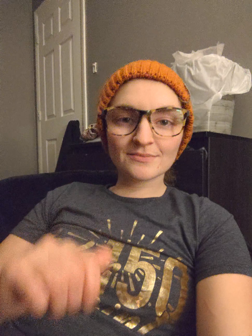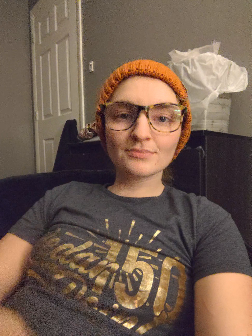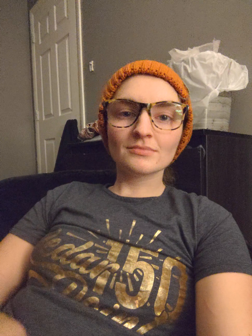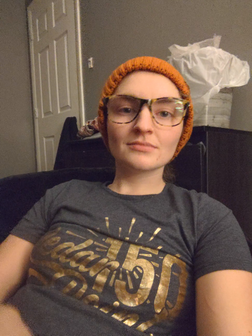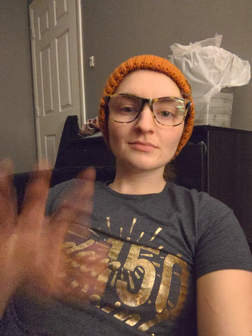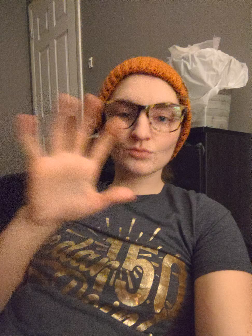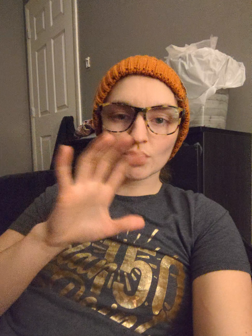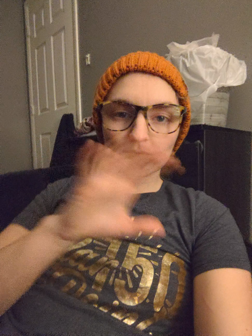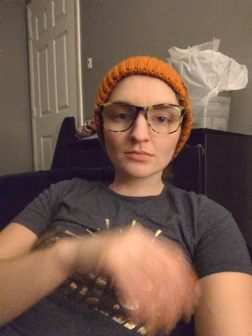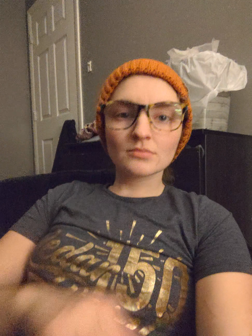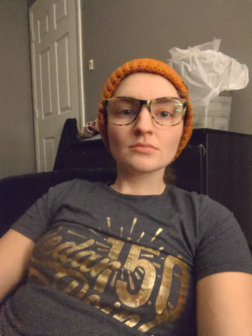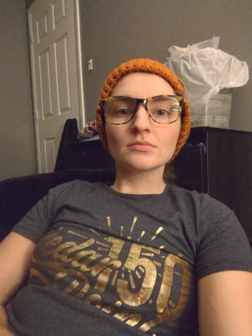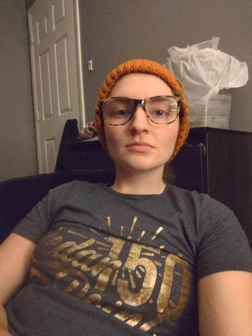cloud